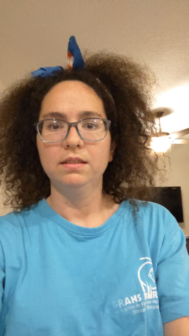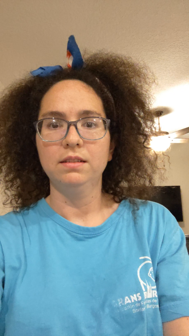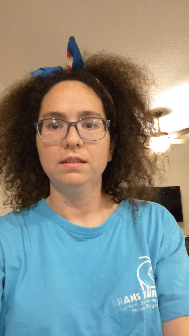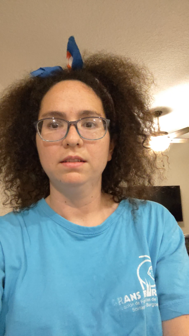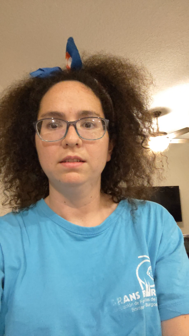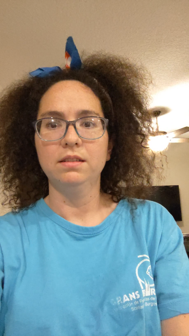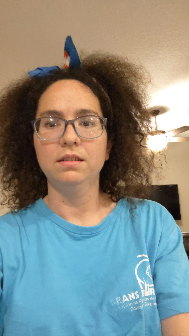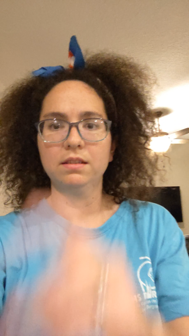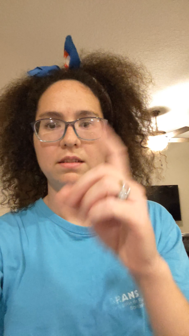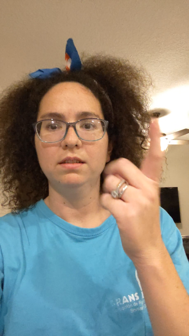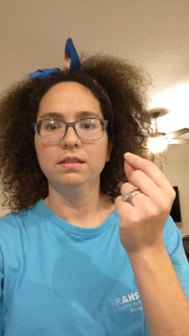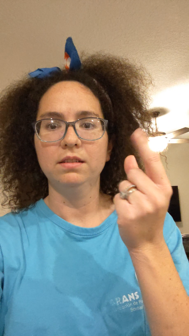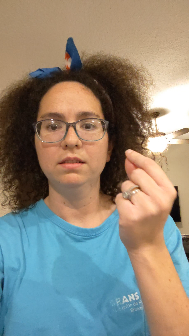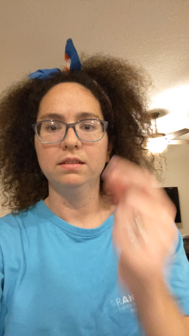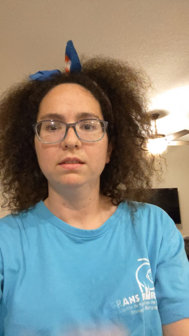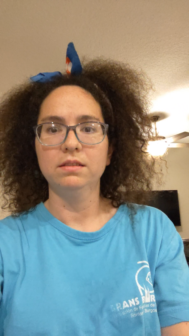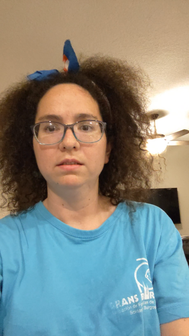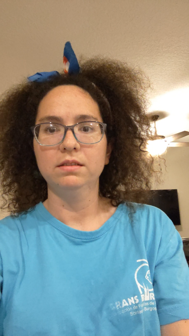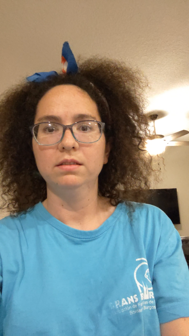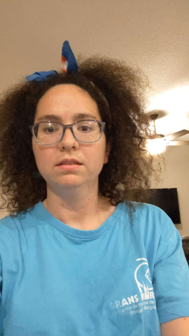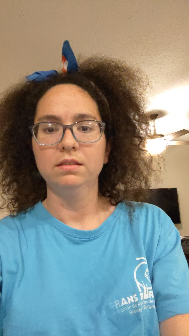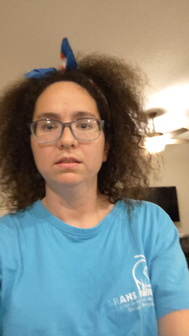do